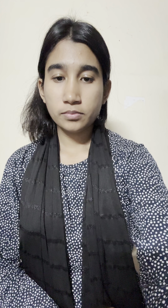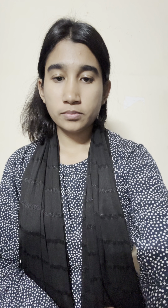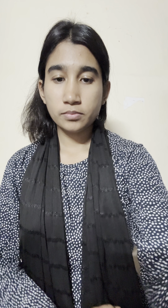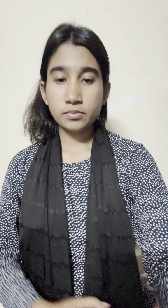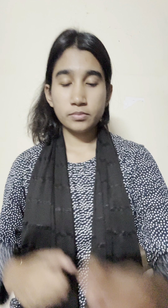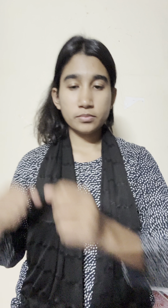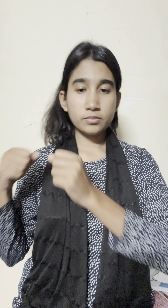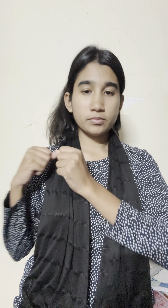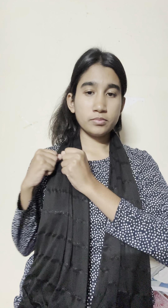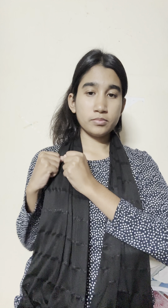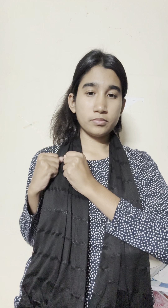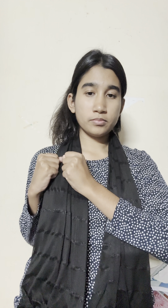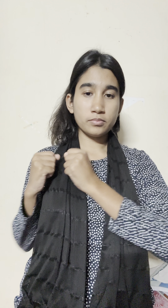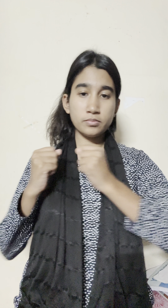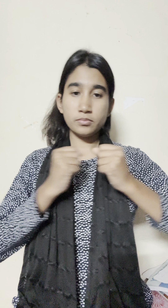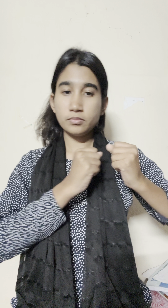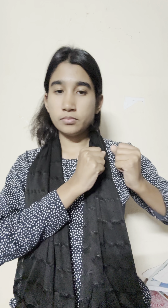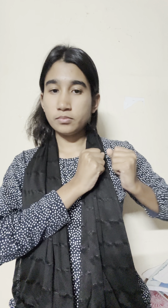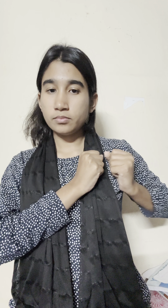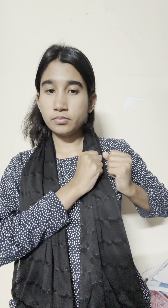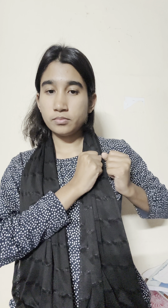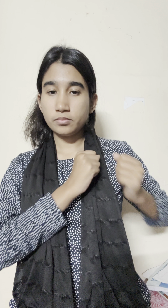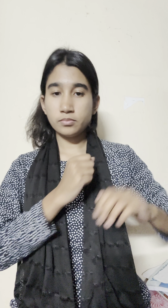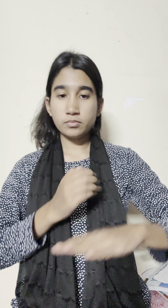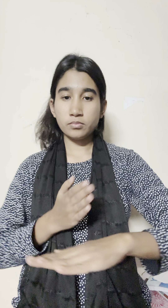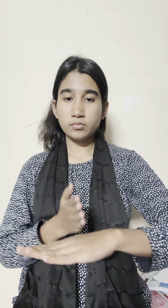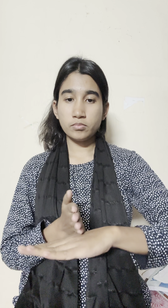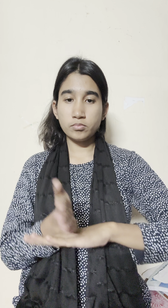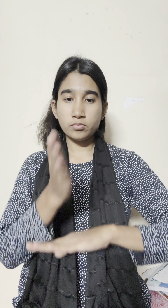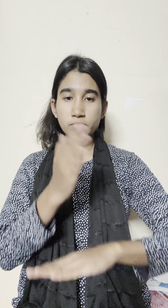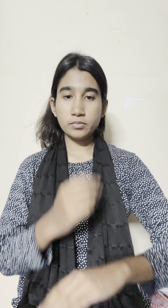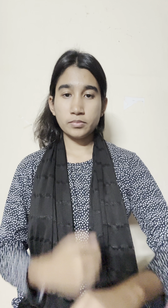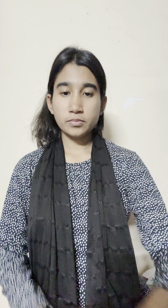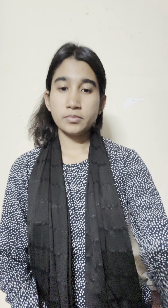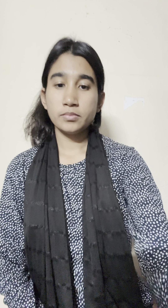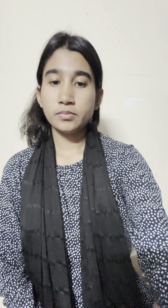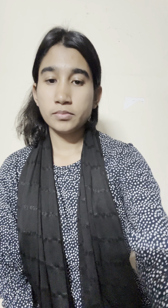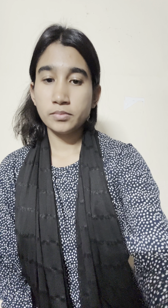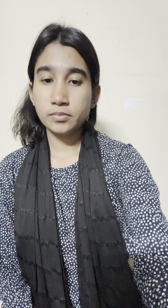কুরবানি